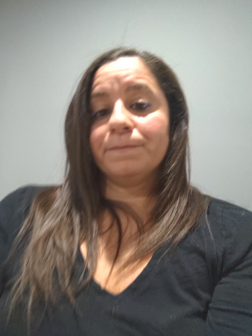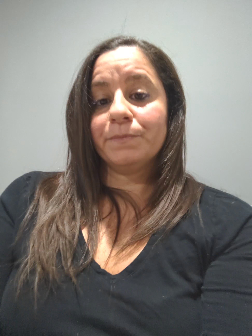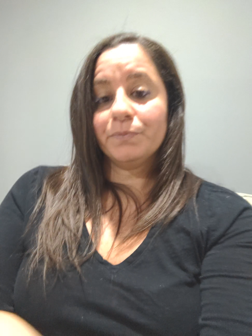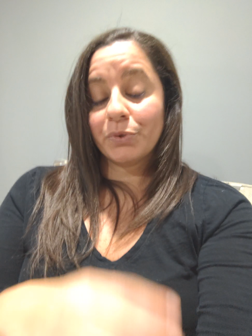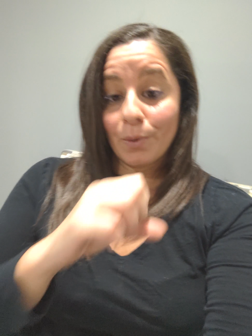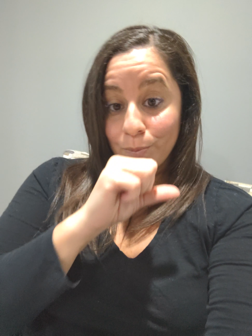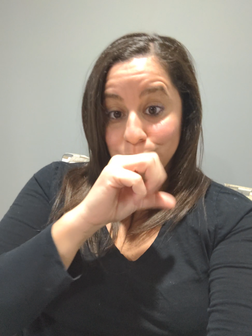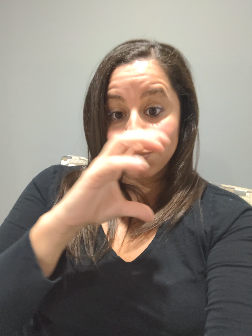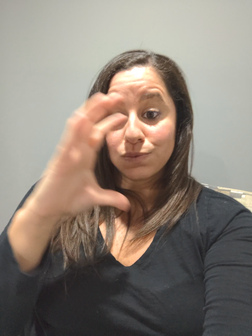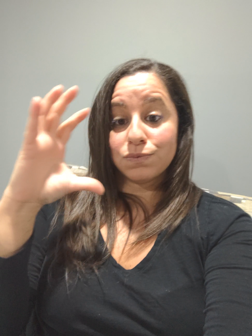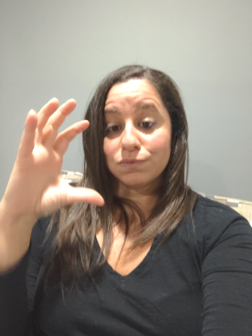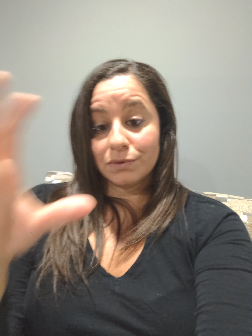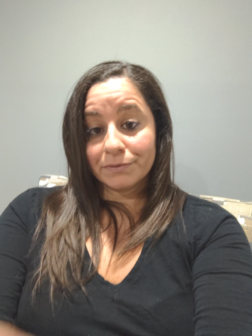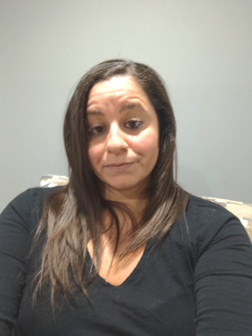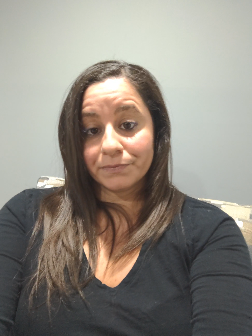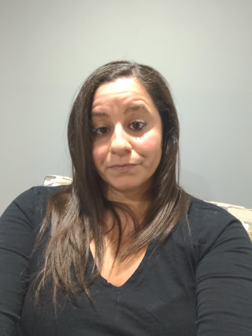balloon